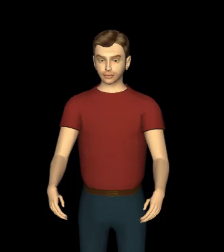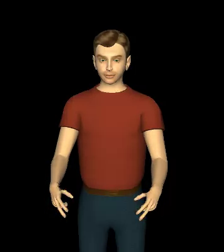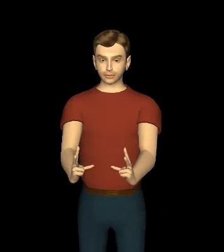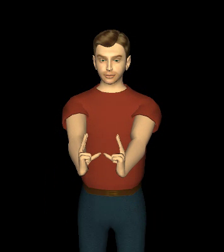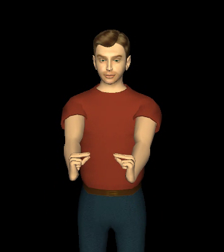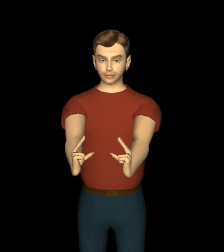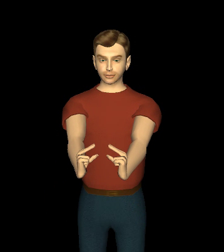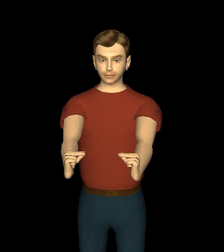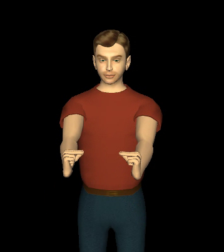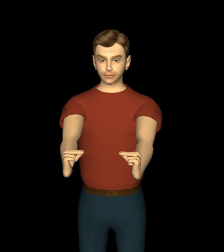يشرح